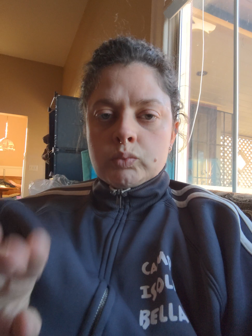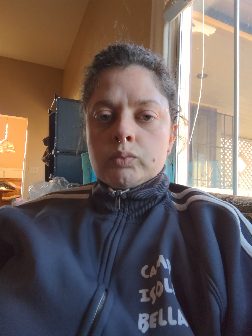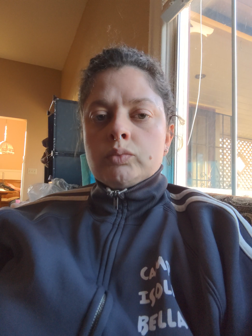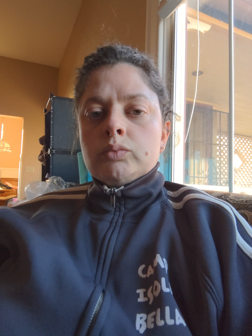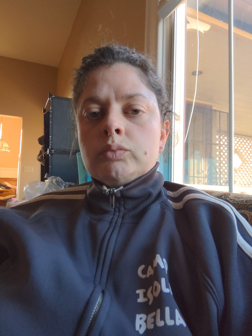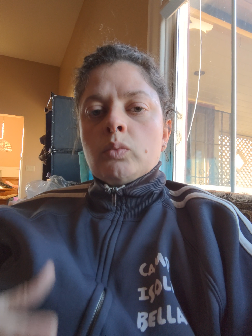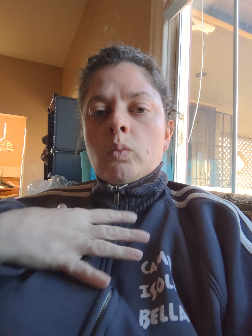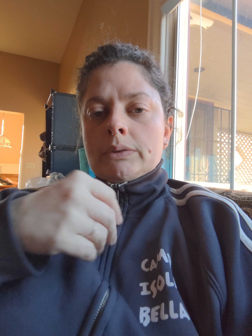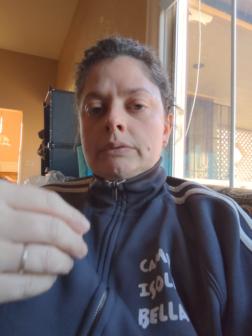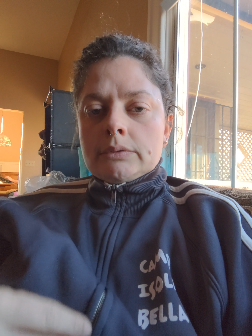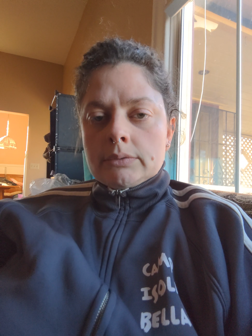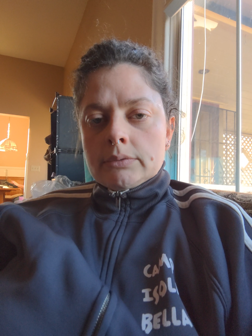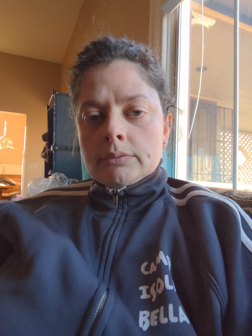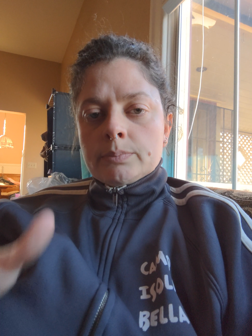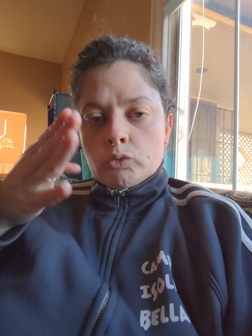white